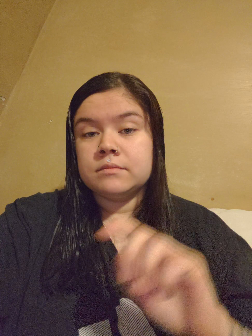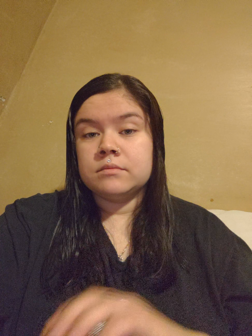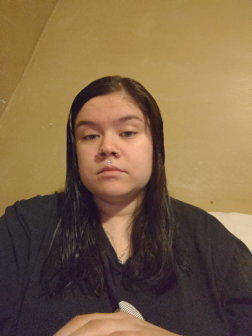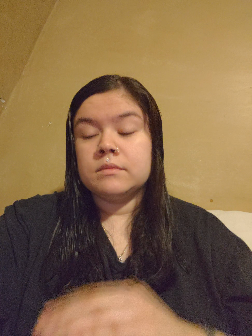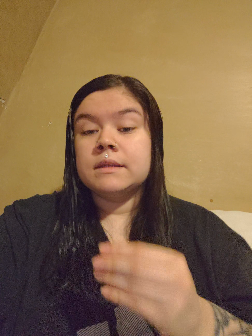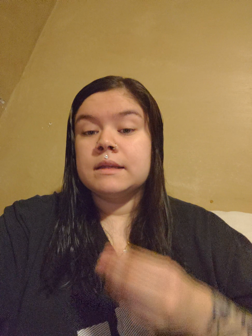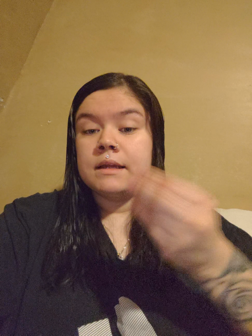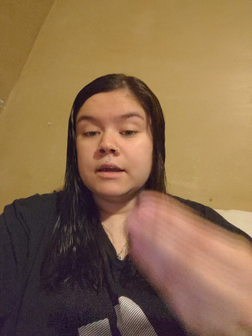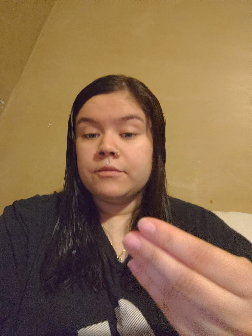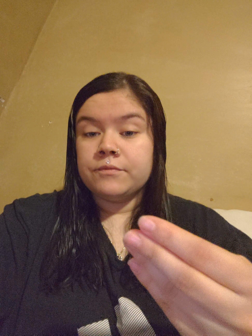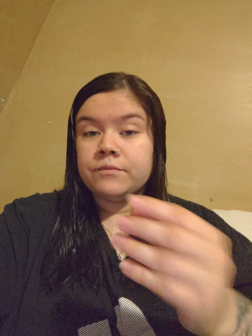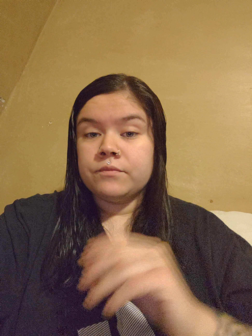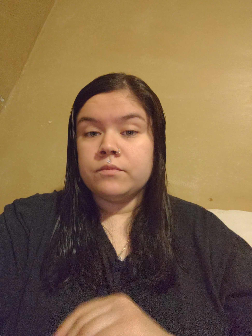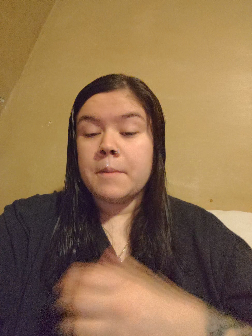give